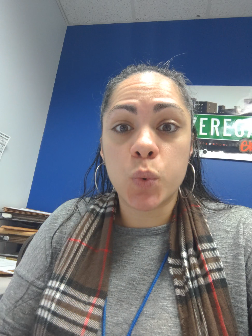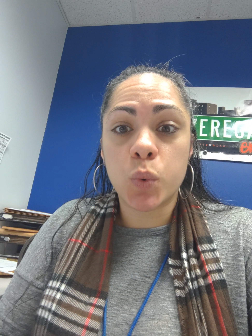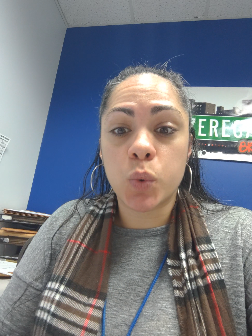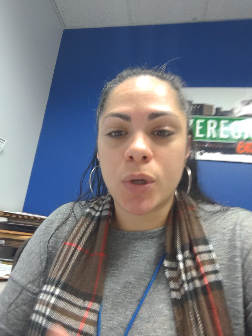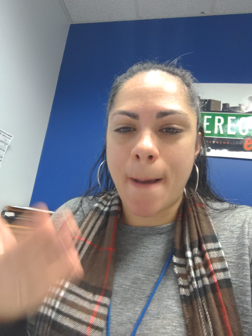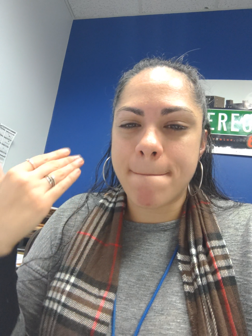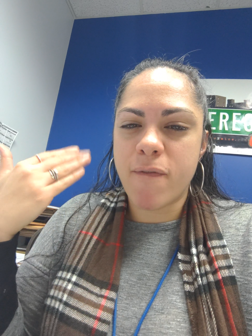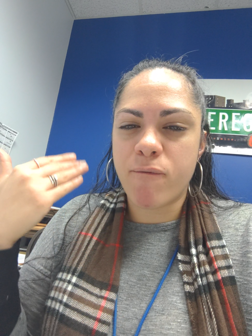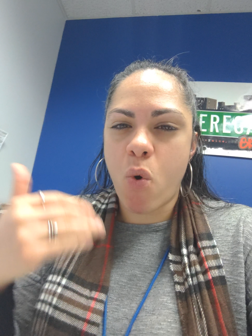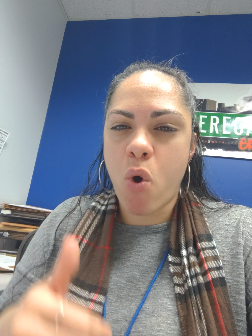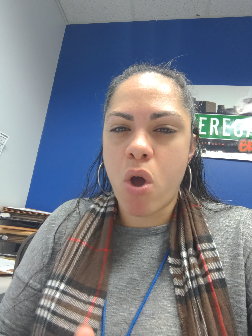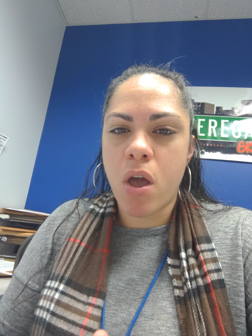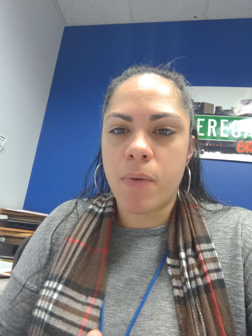before